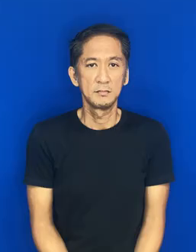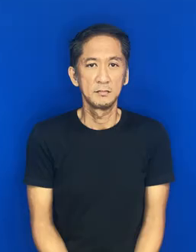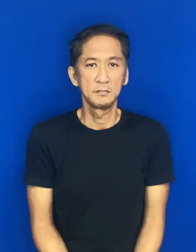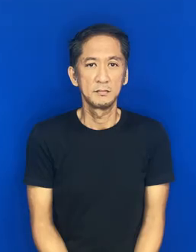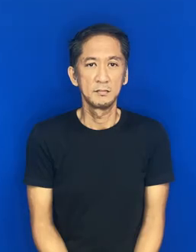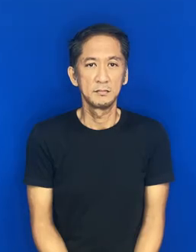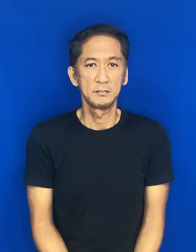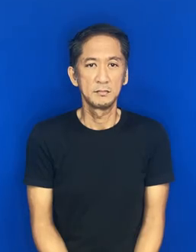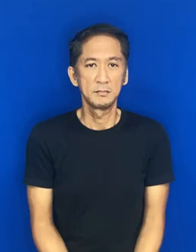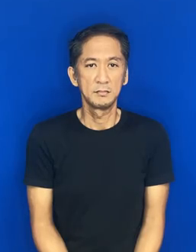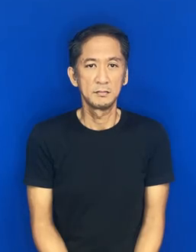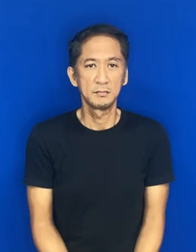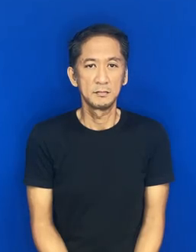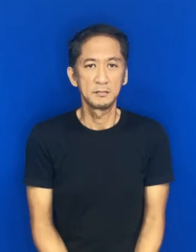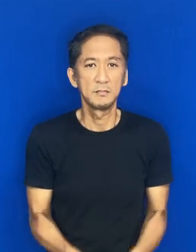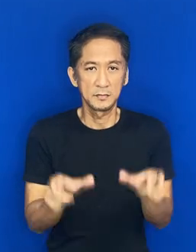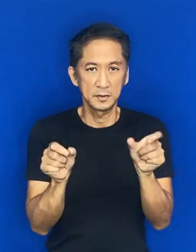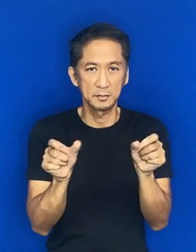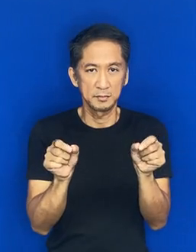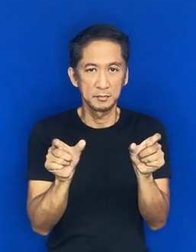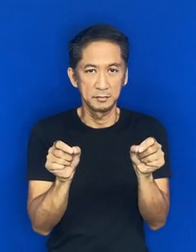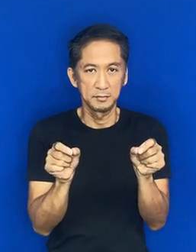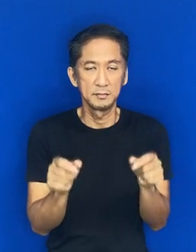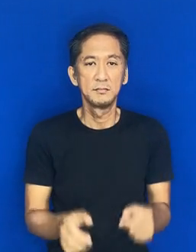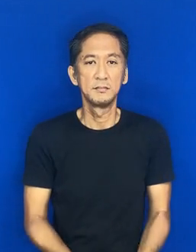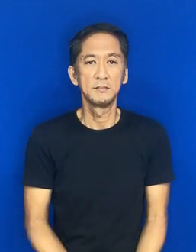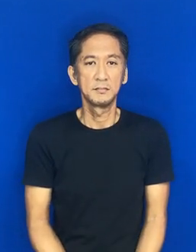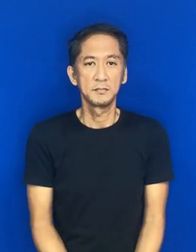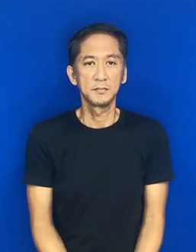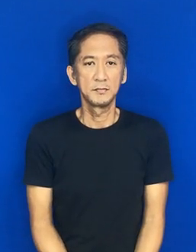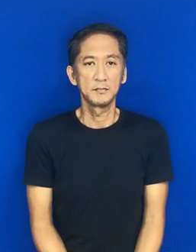crab